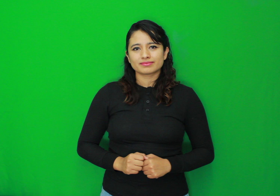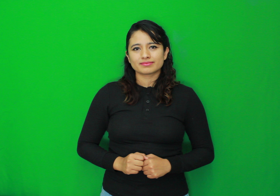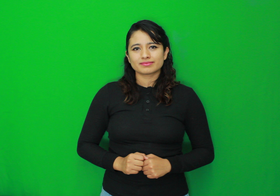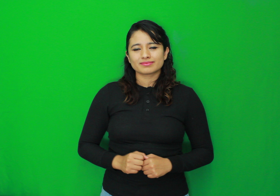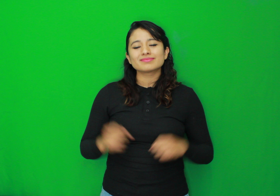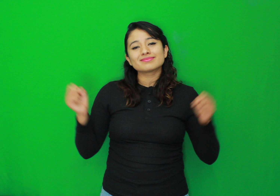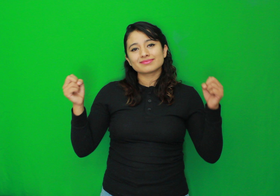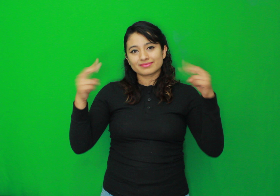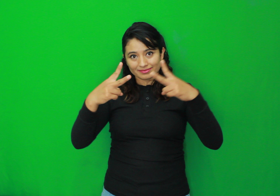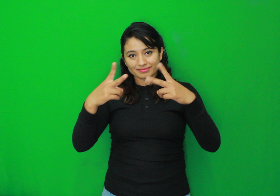nos vemos